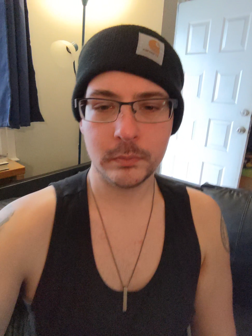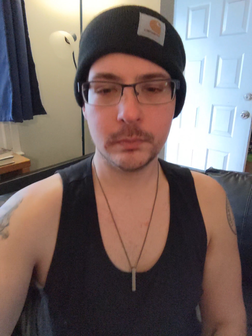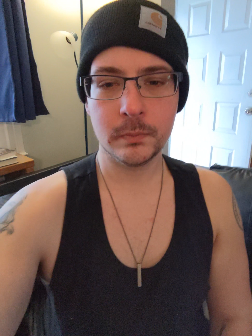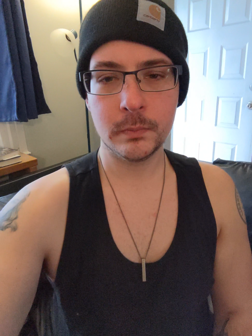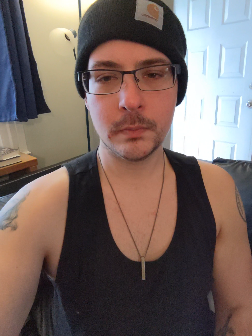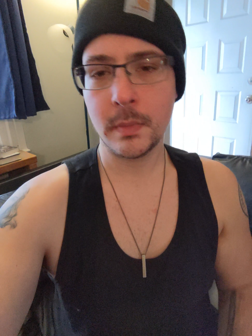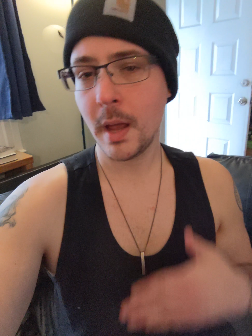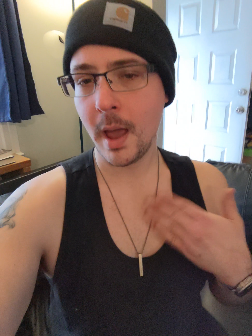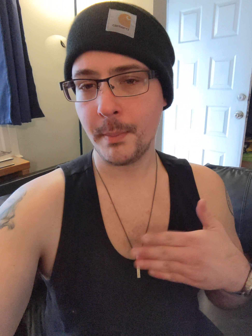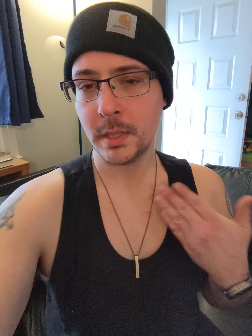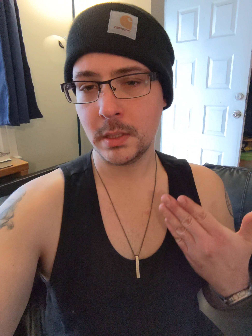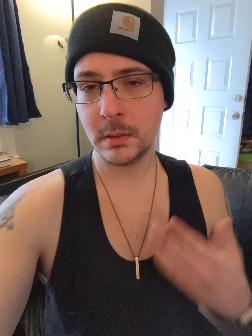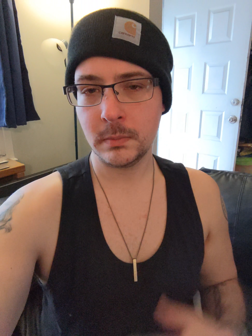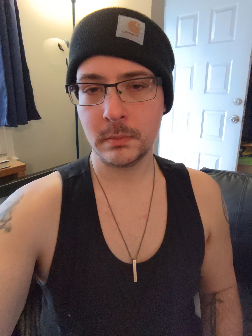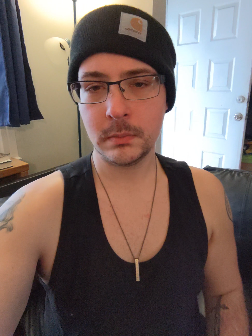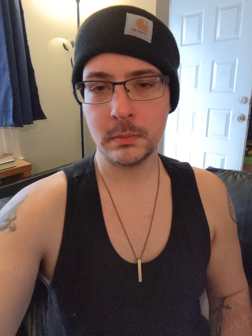happy